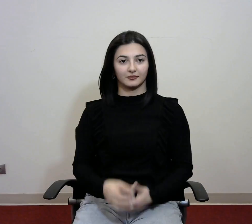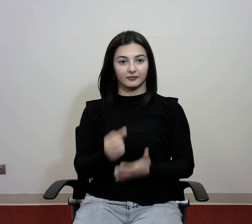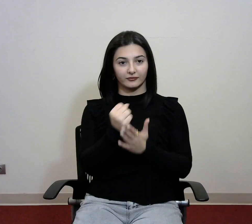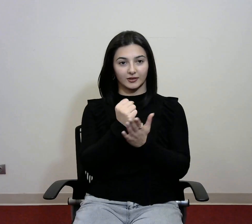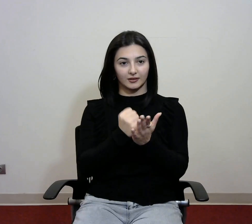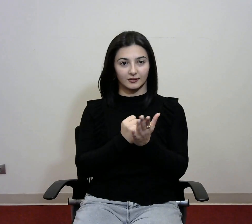viza